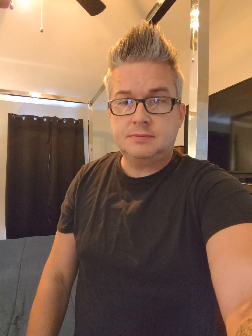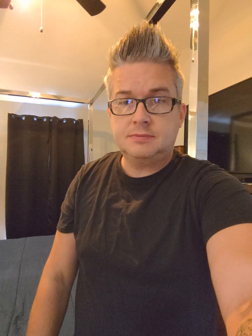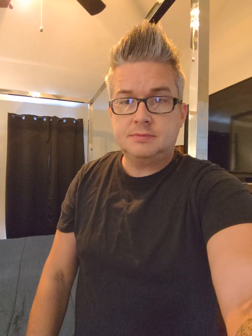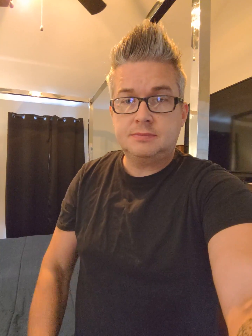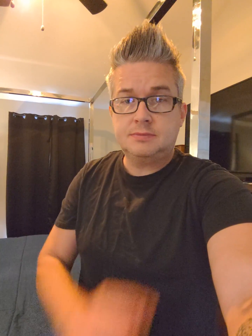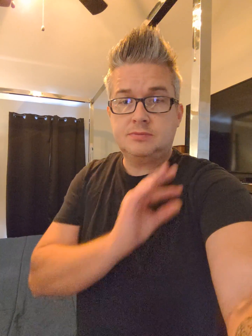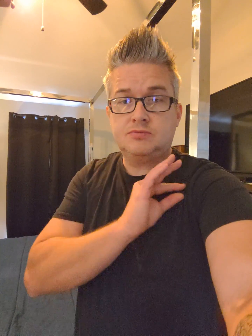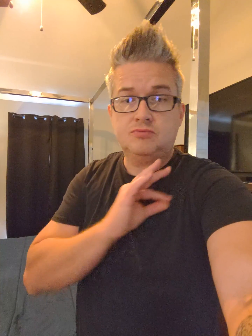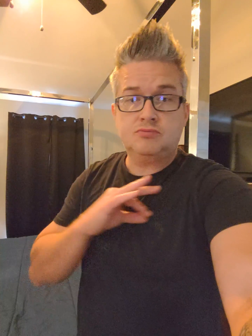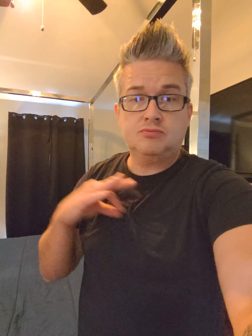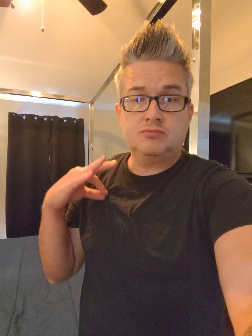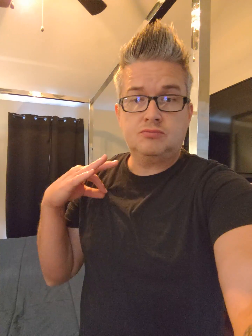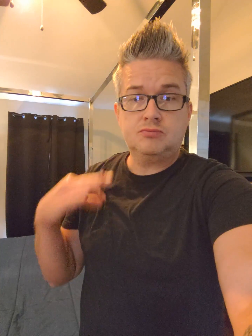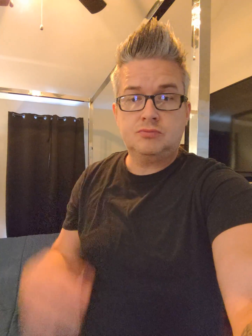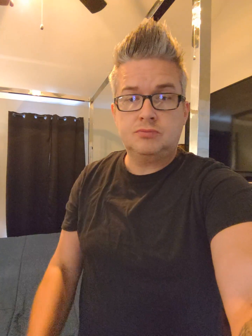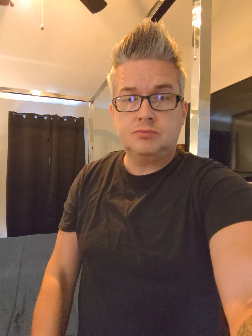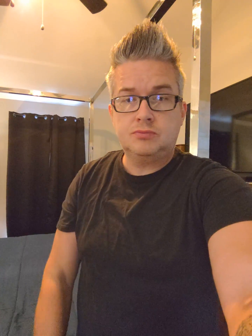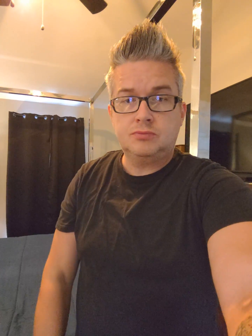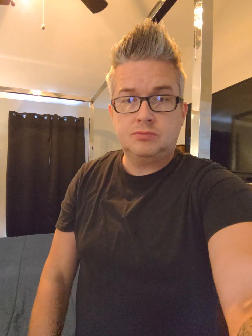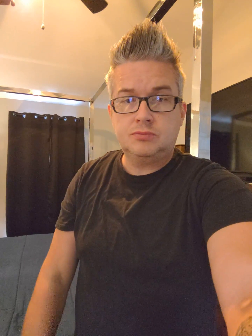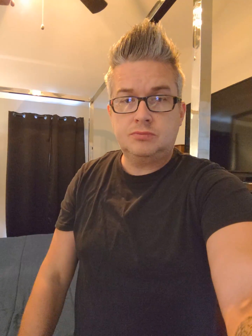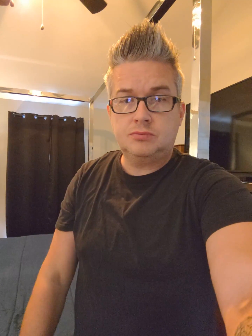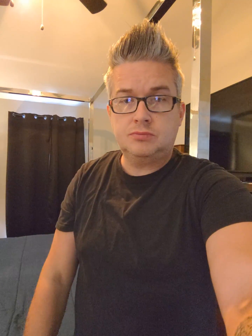beads